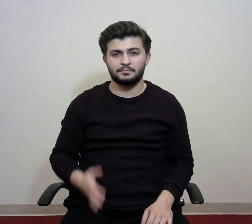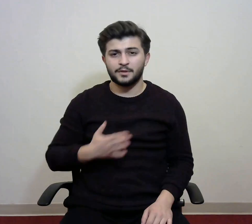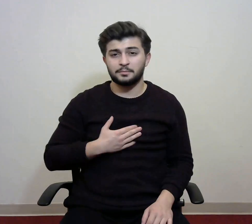mənim